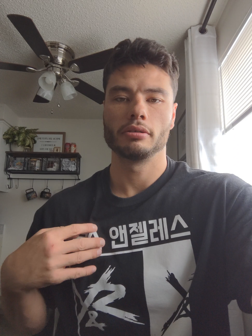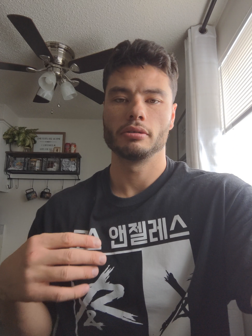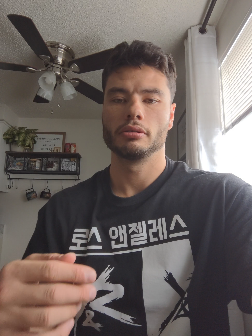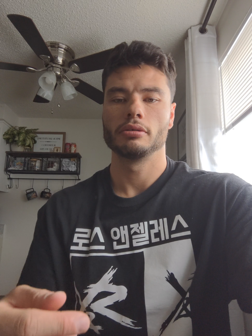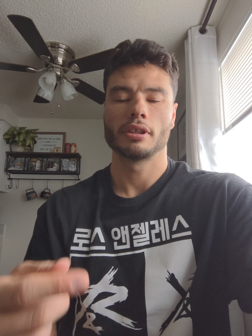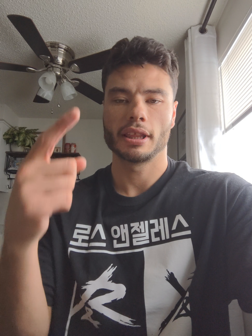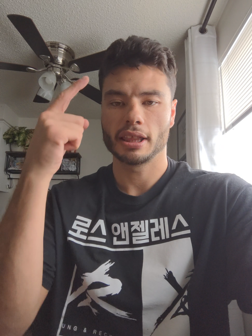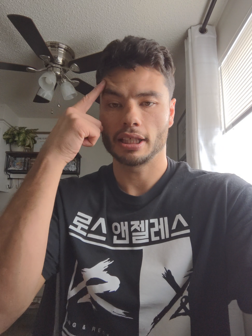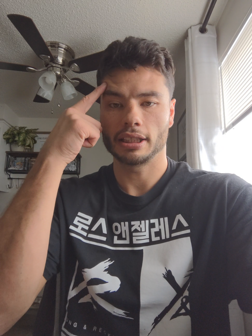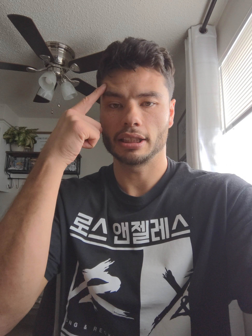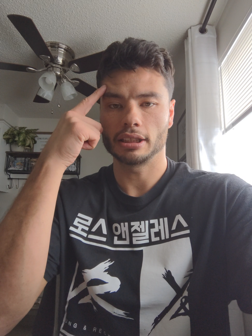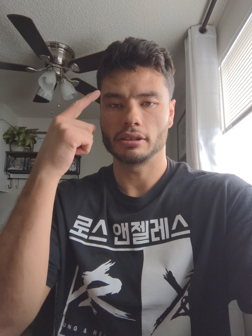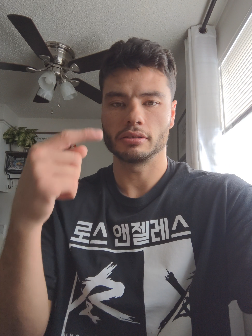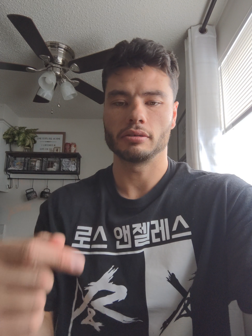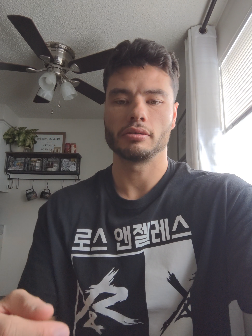think